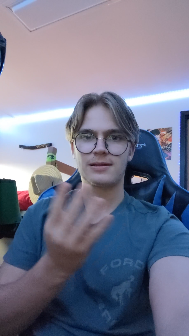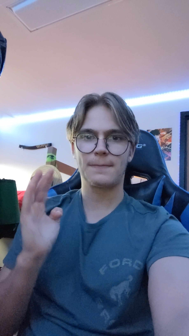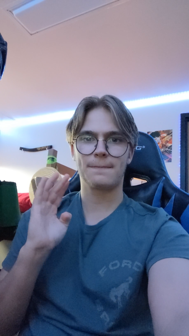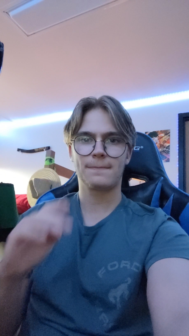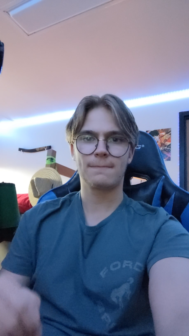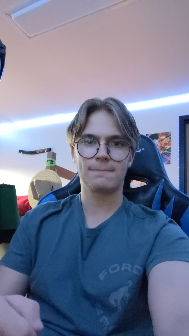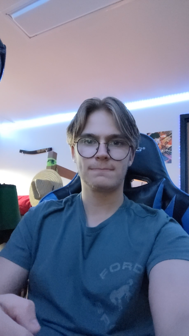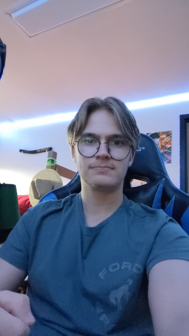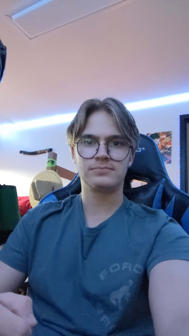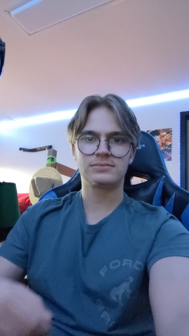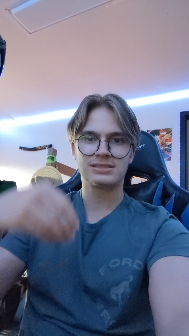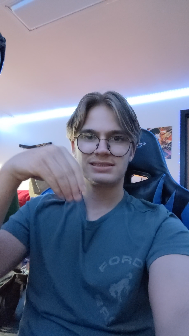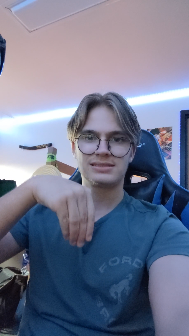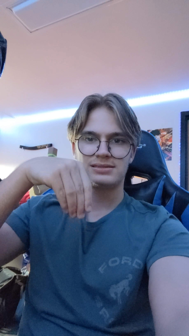inside